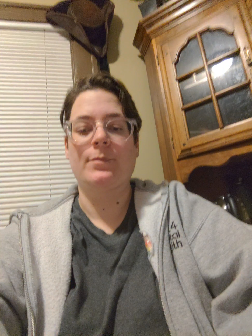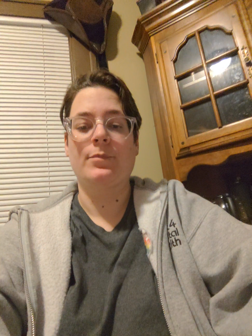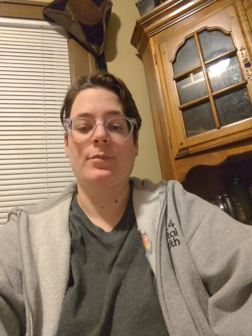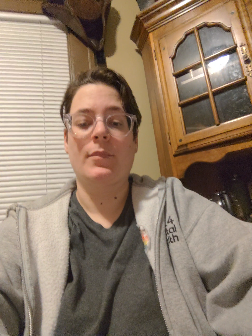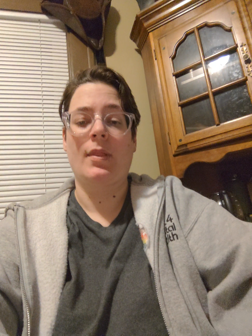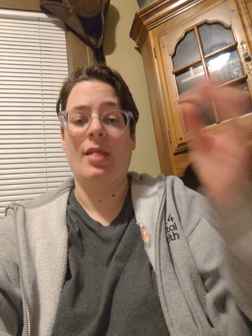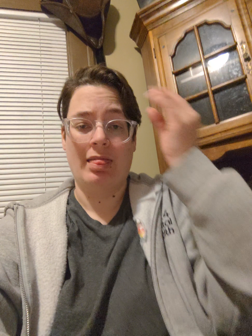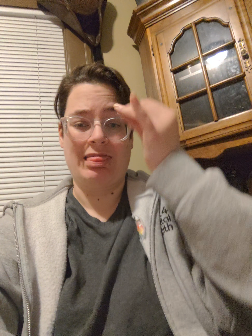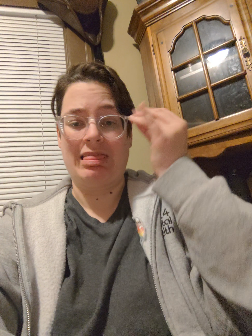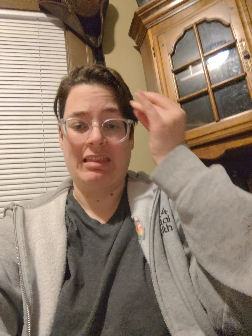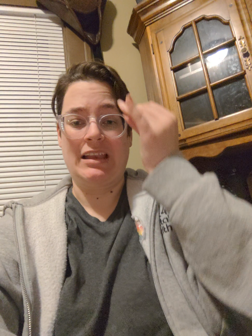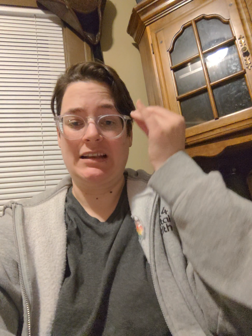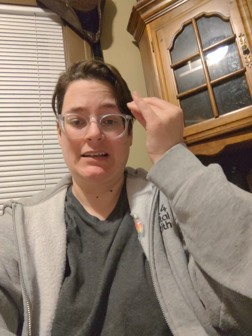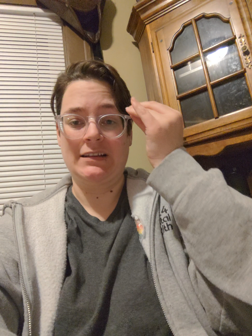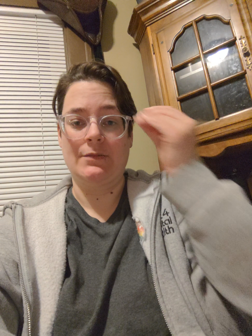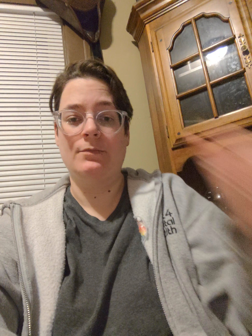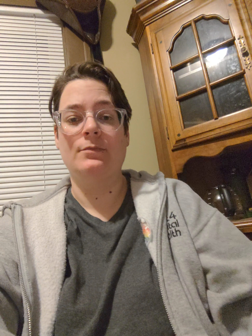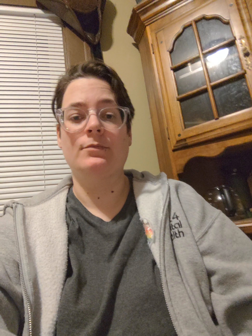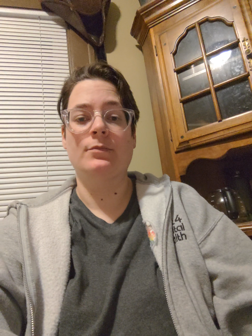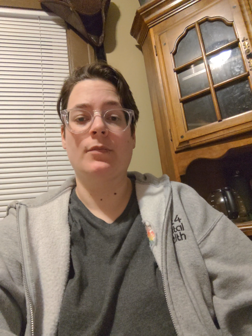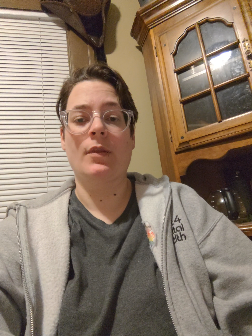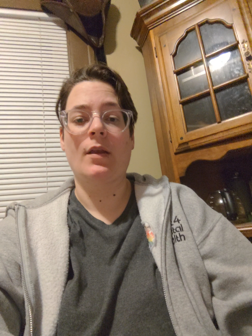think